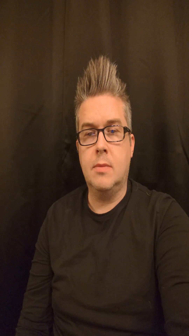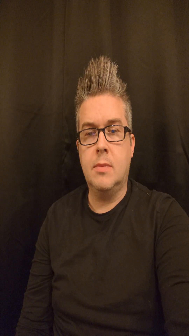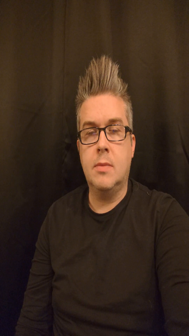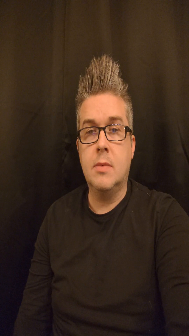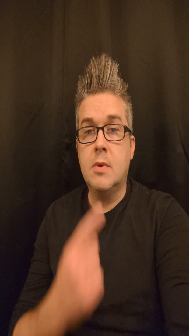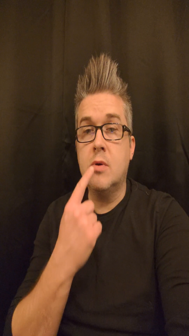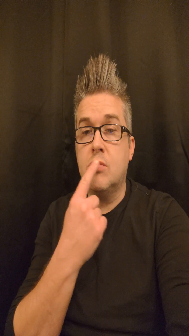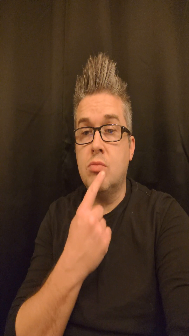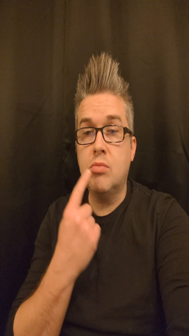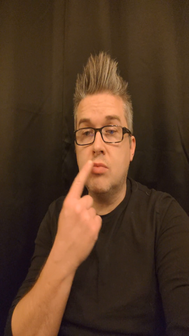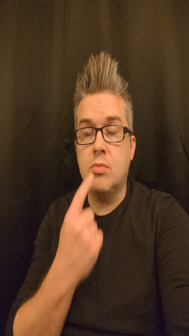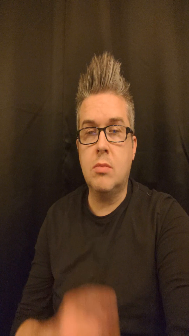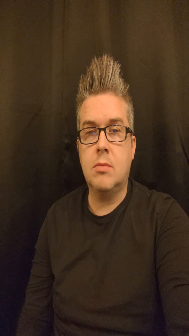lips